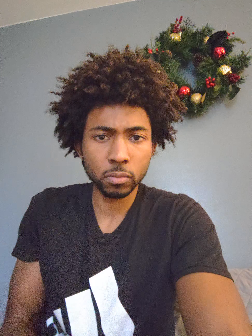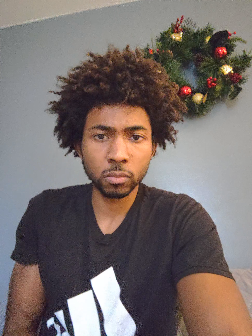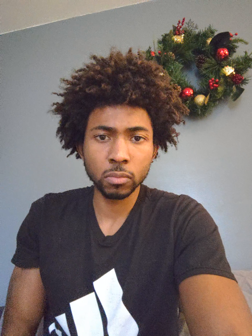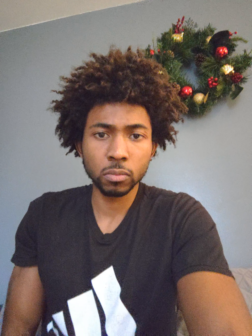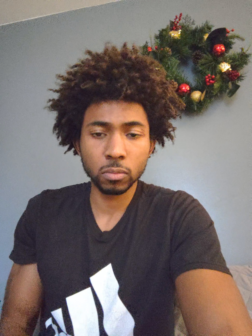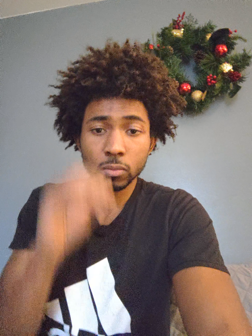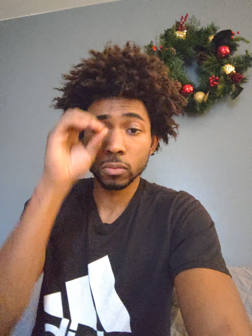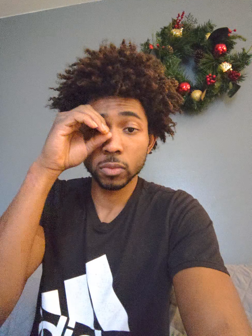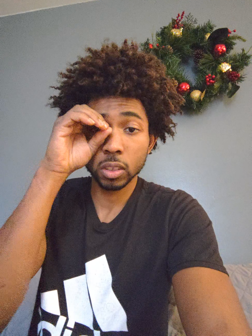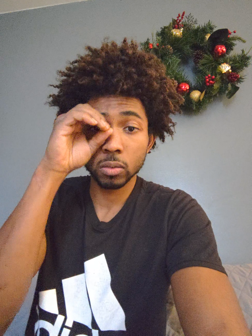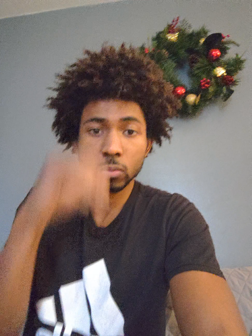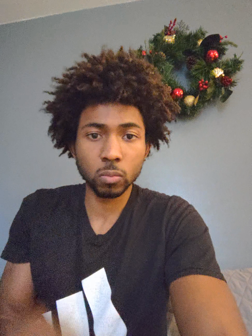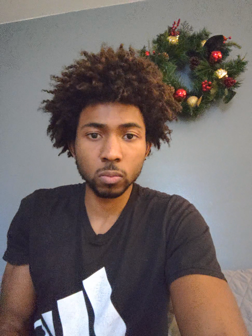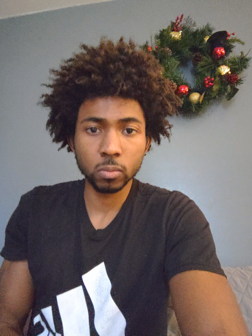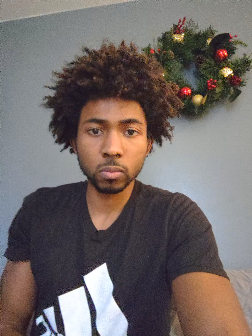owl